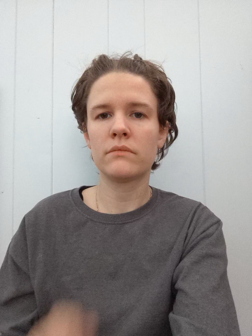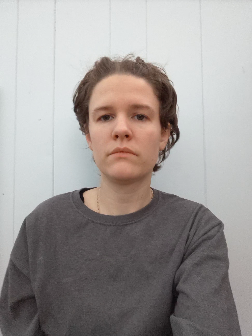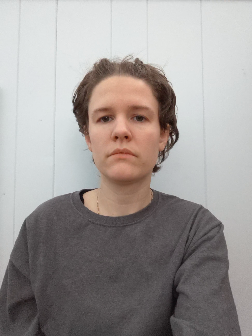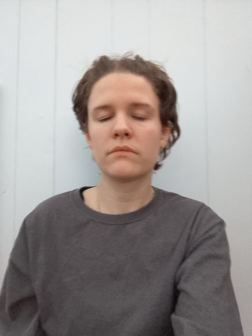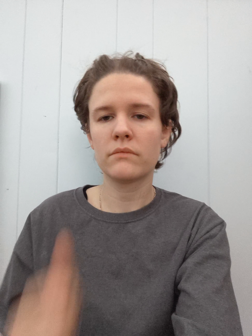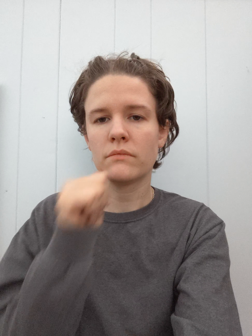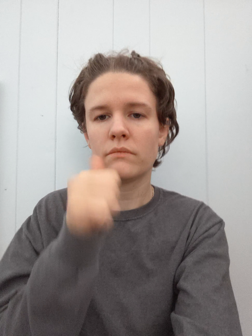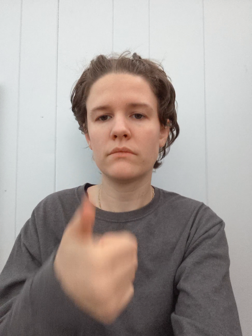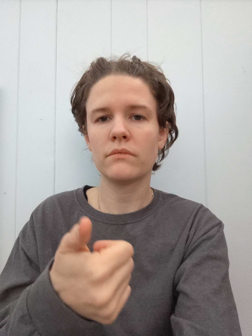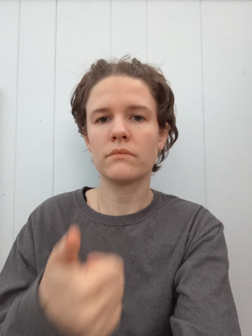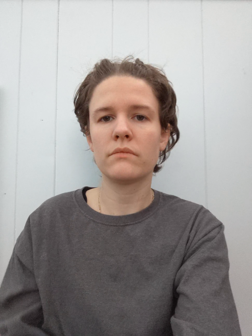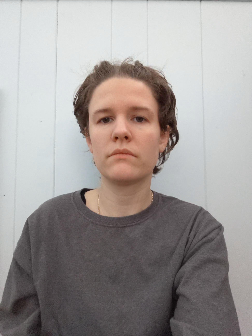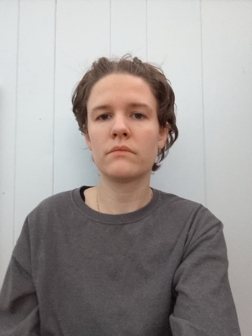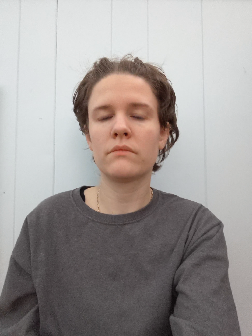tomorrow